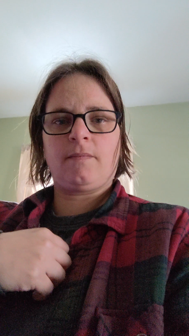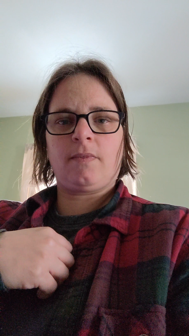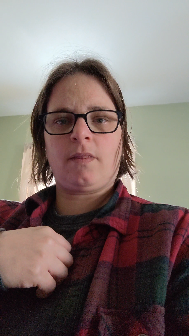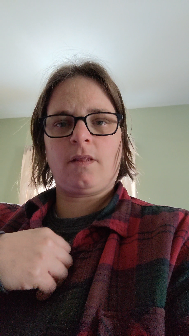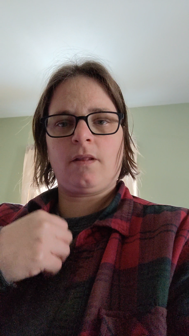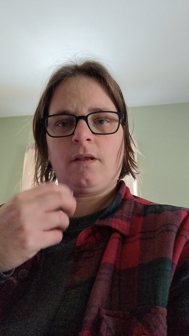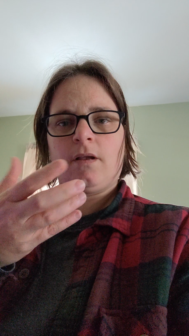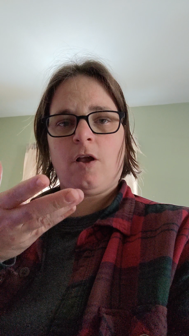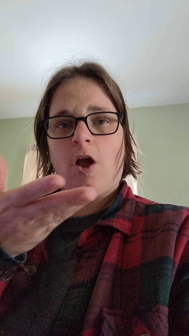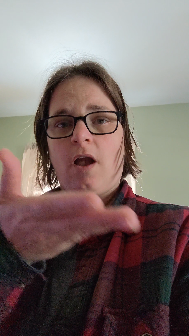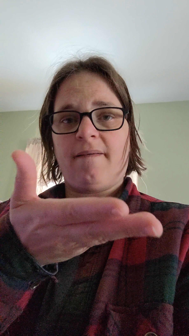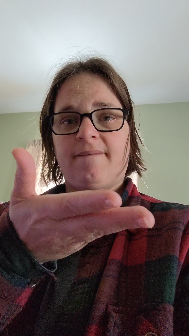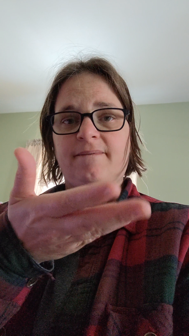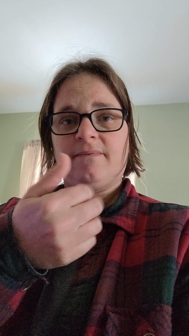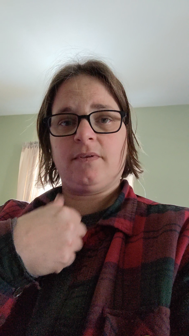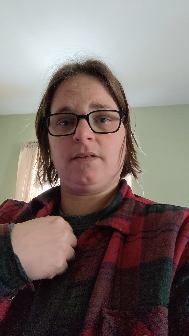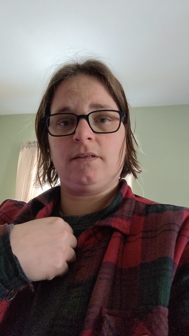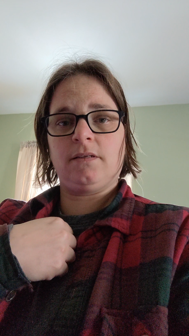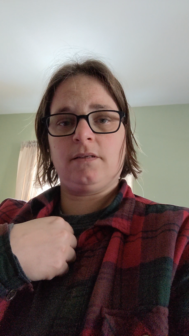oven